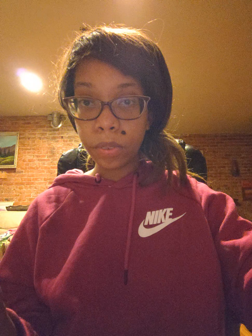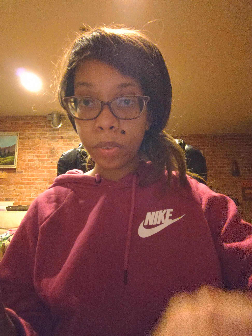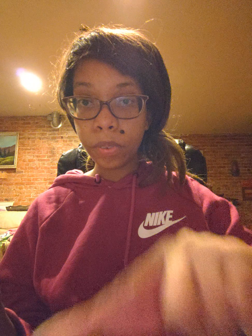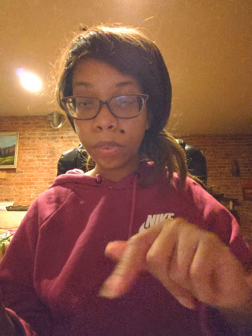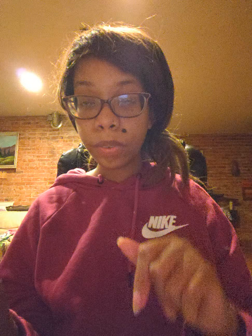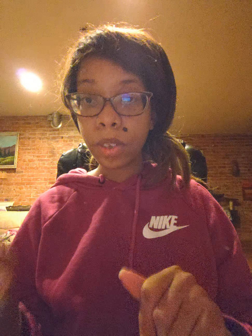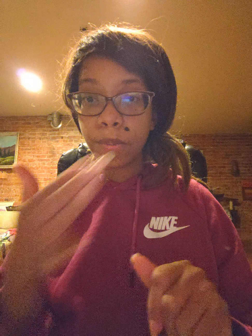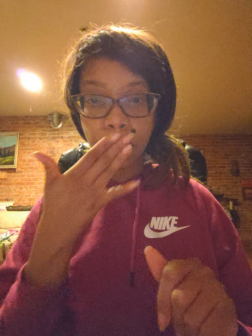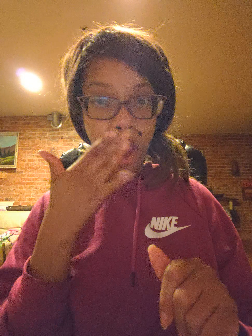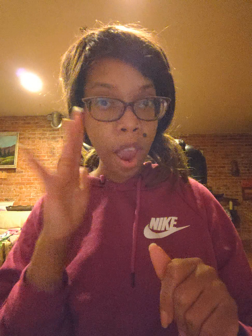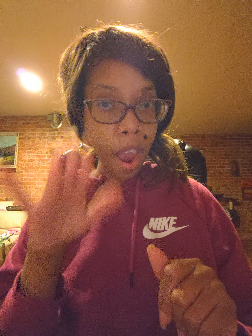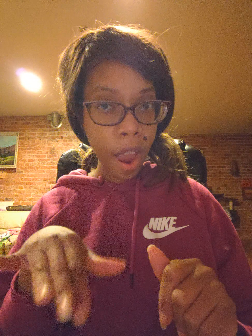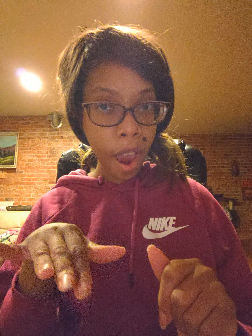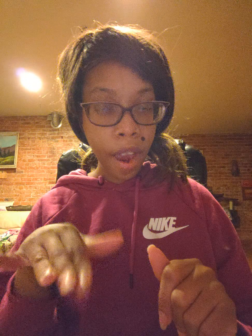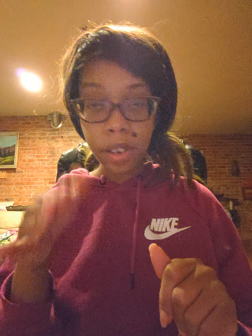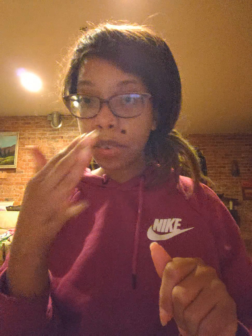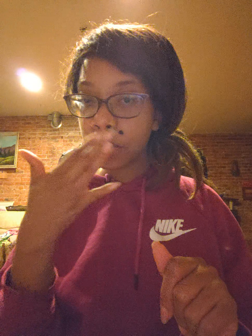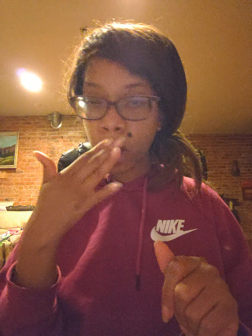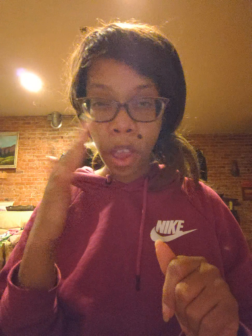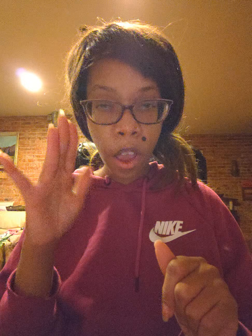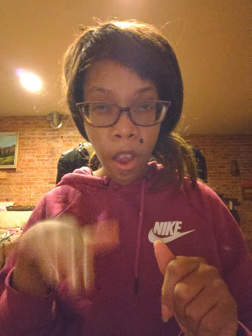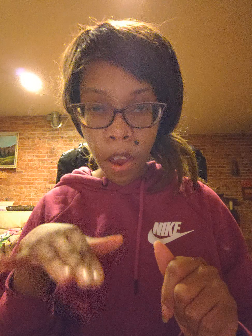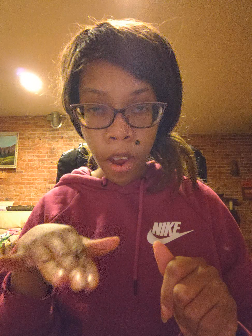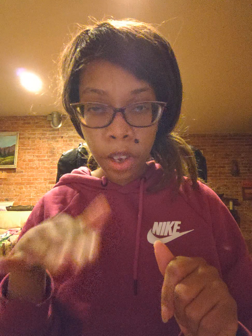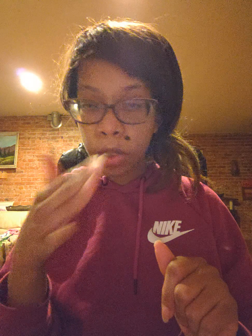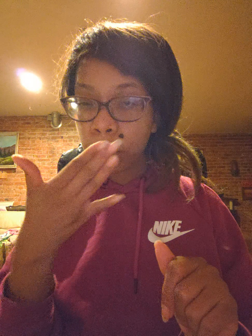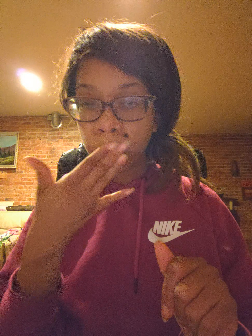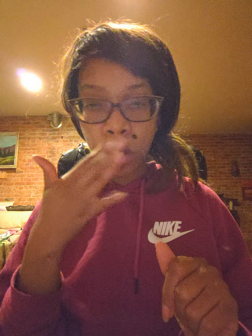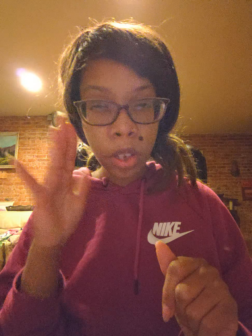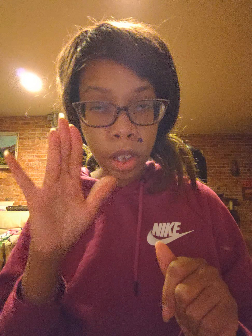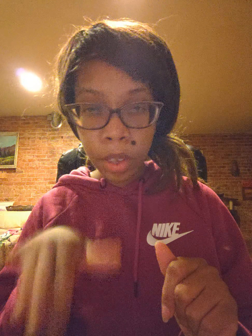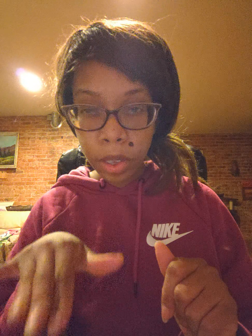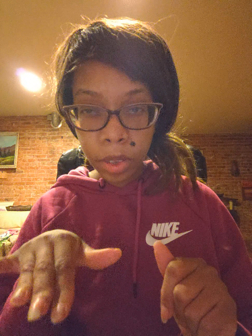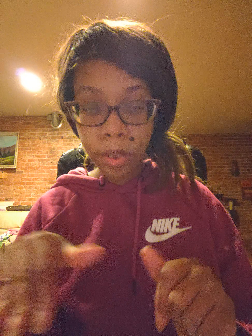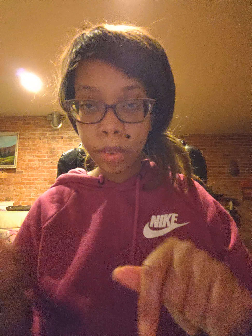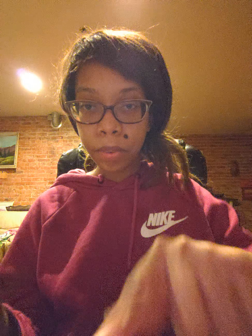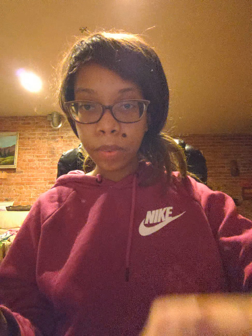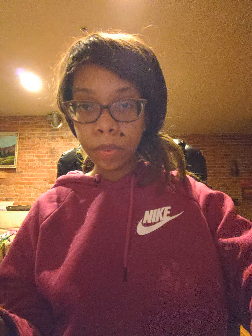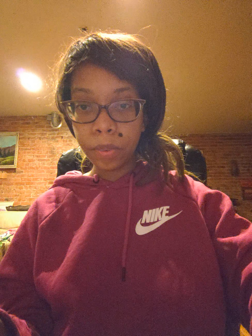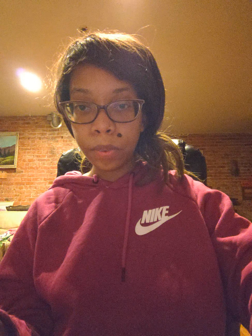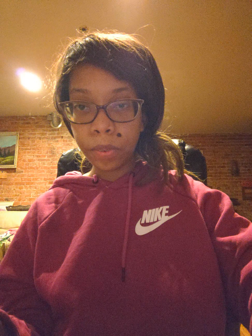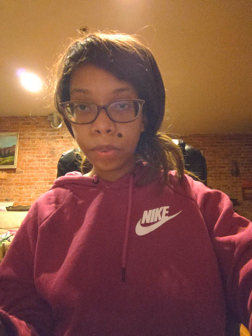bad